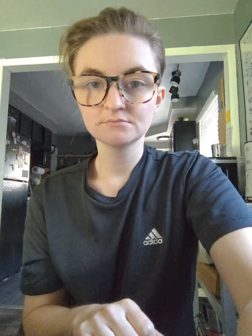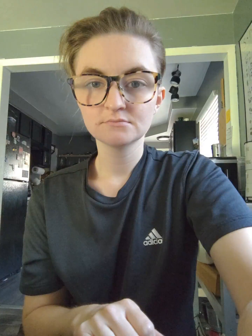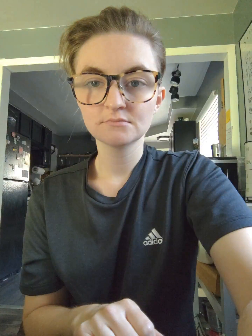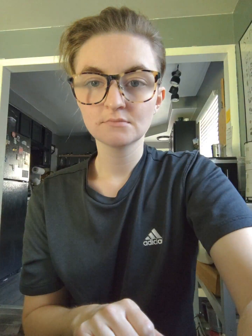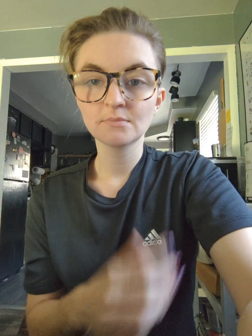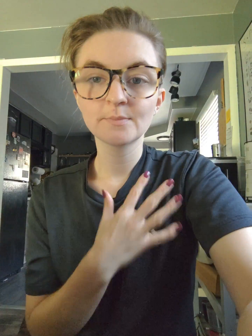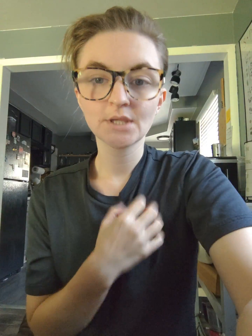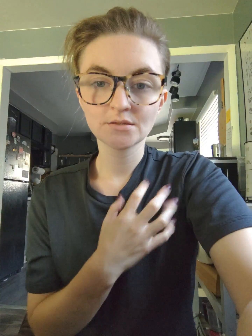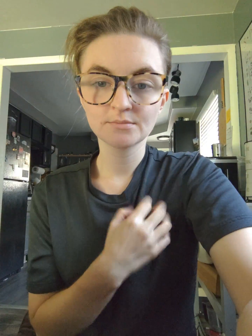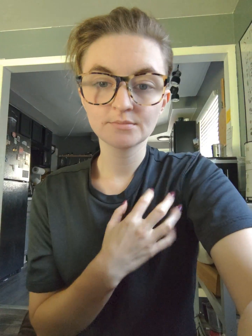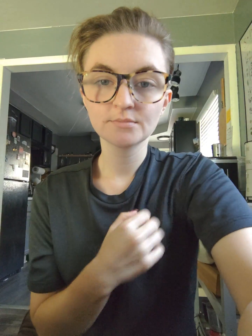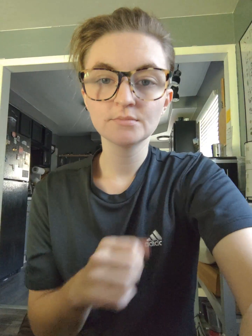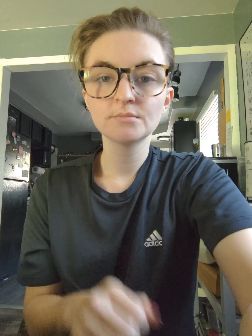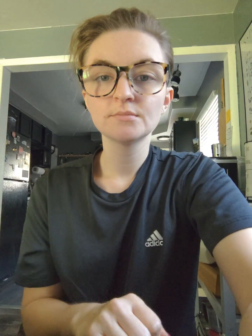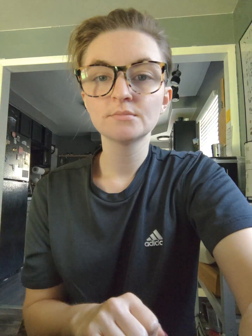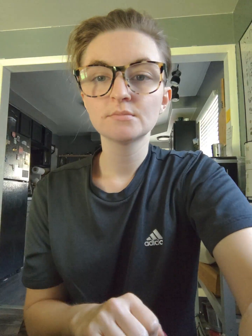bear